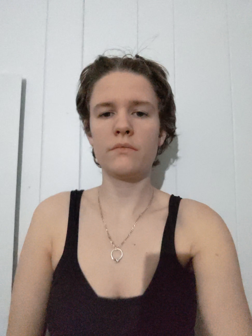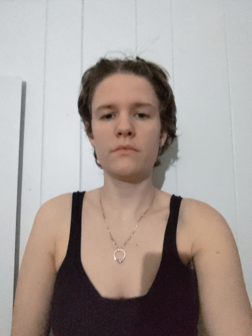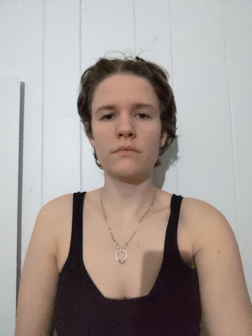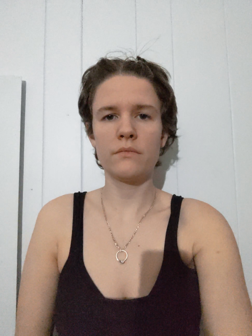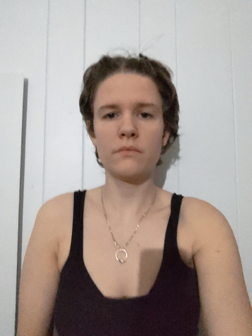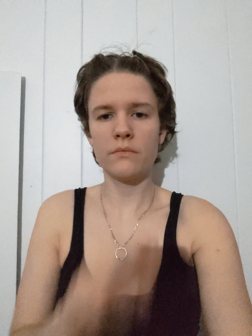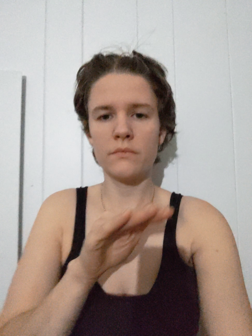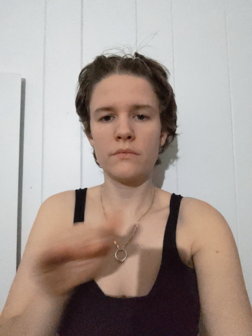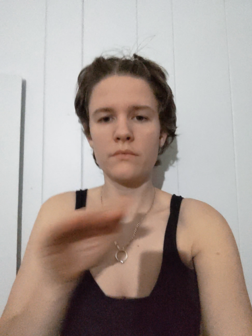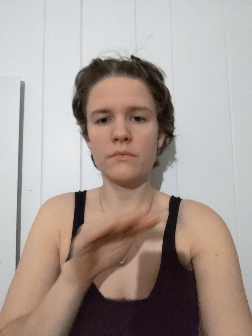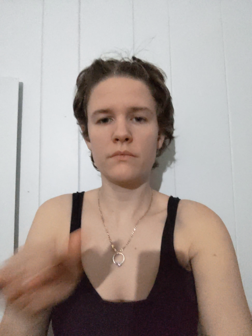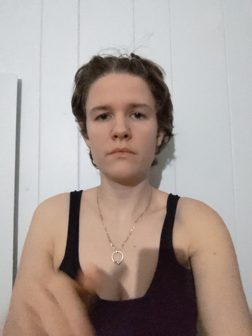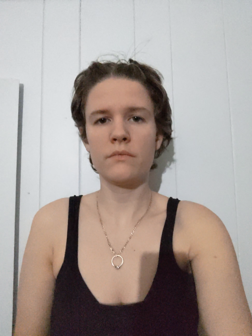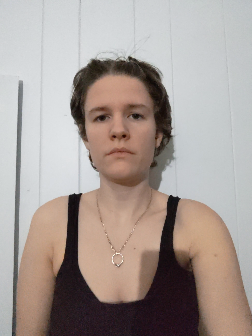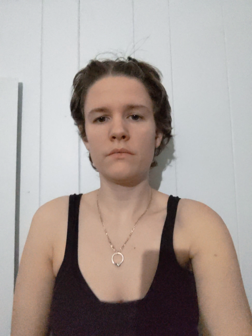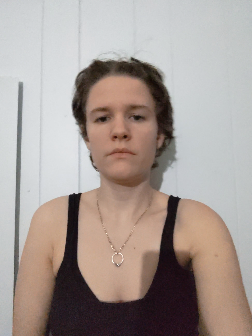clean